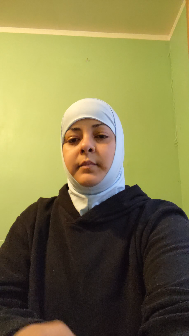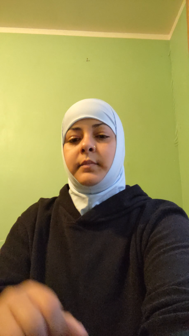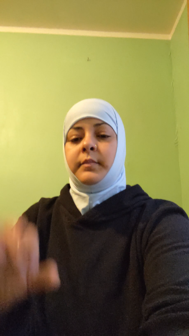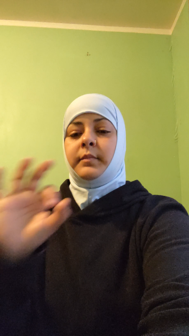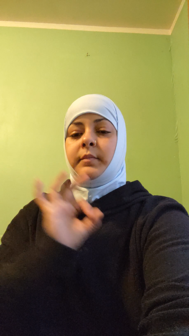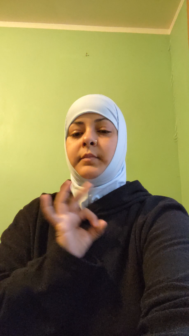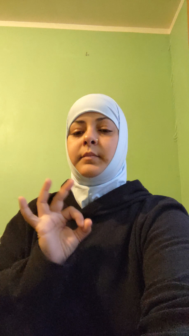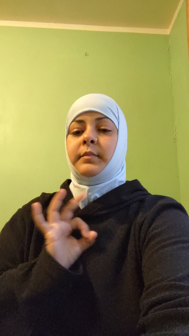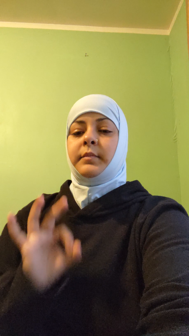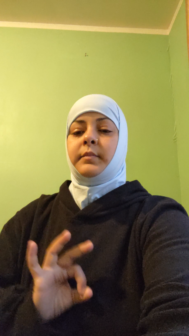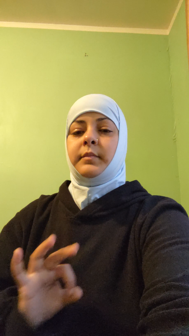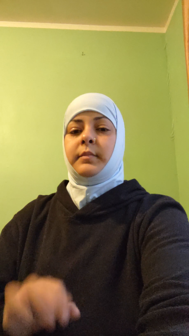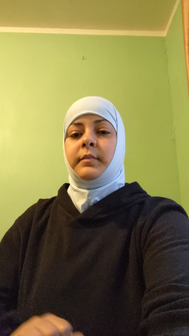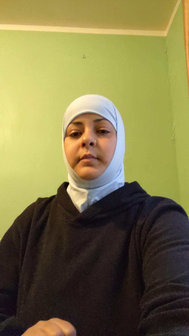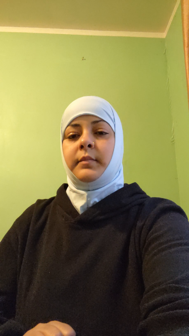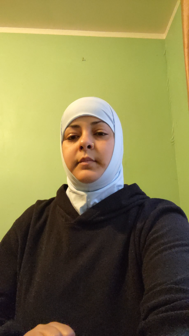button